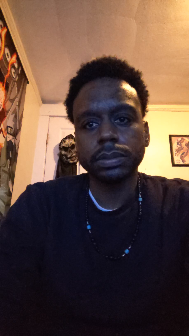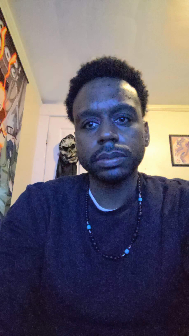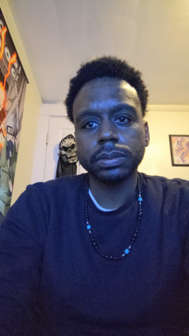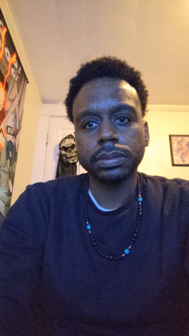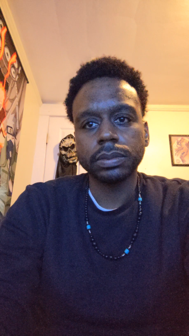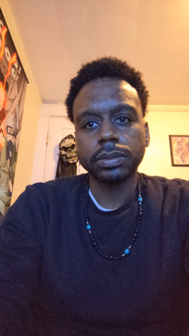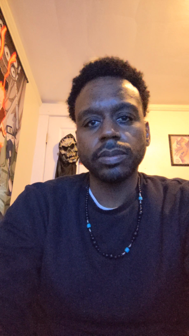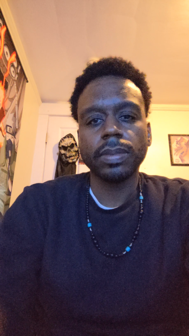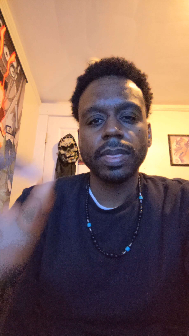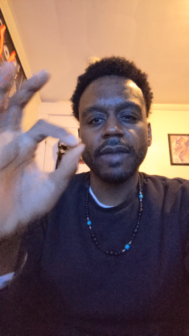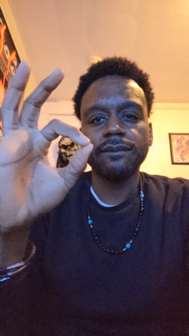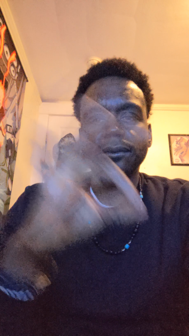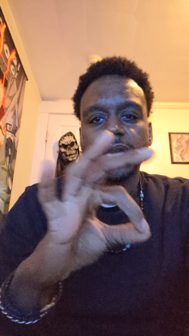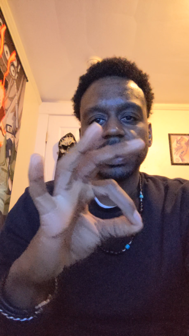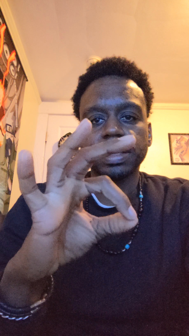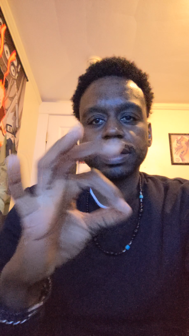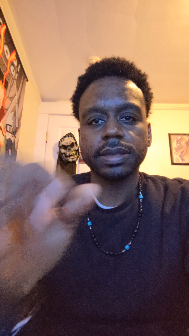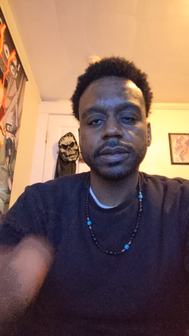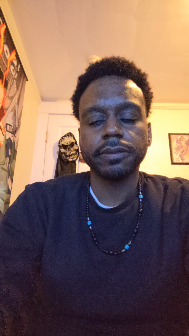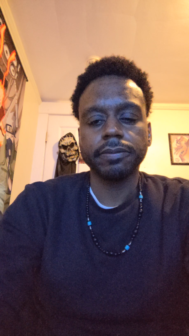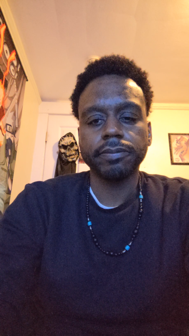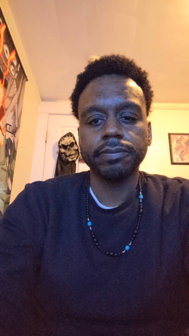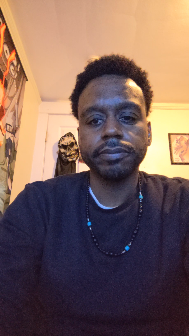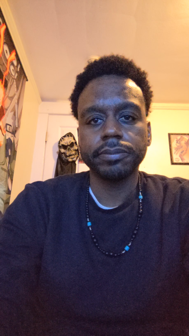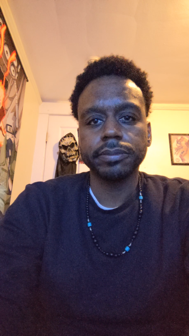fit